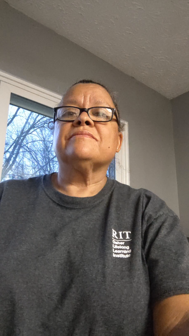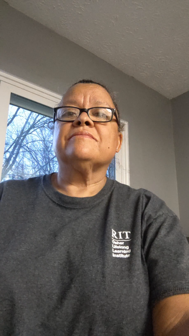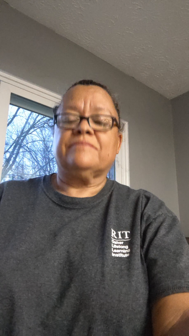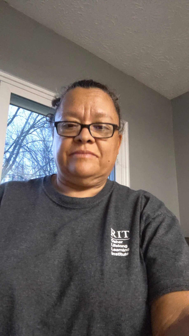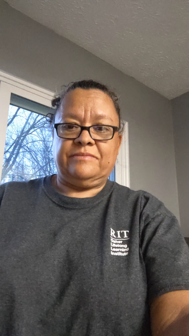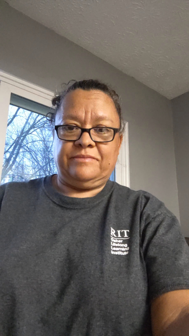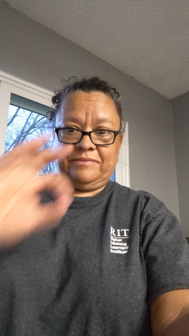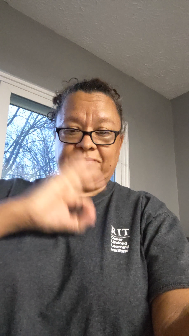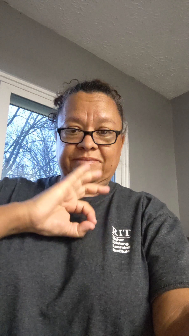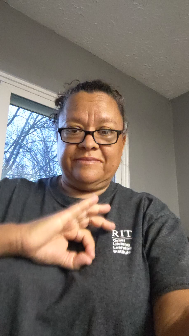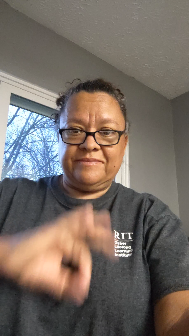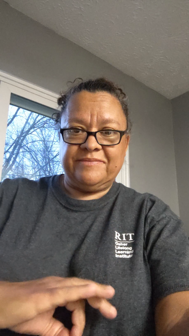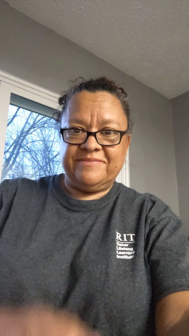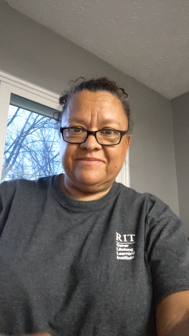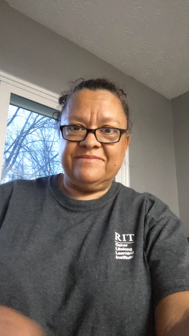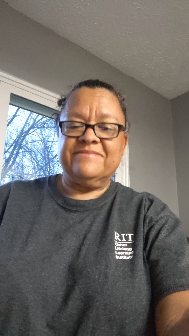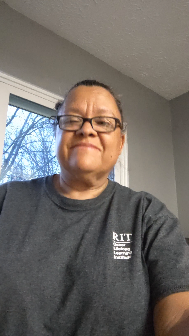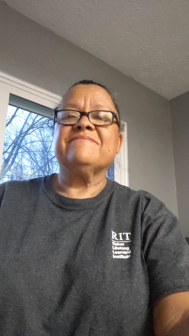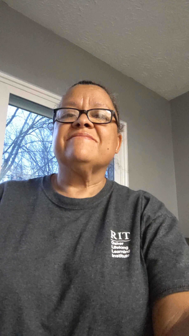button